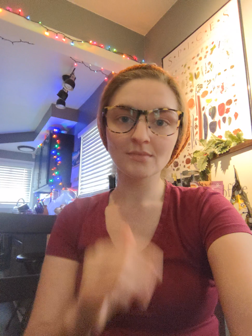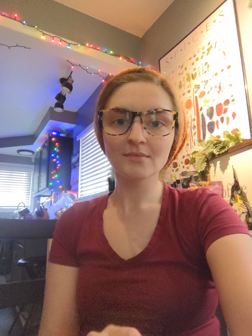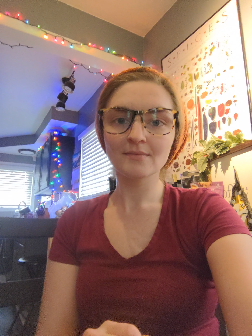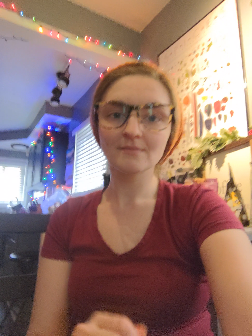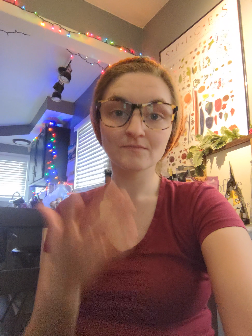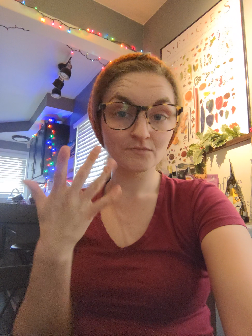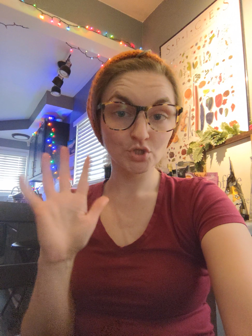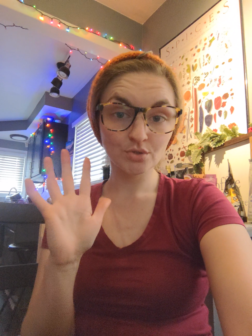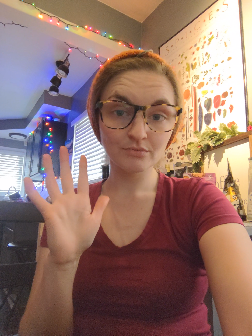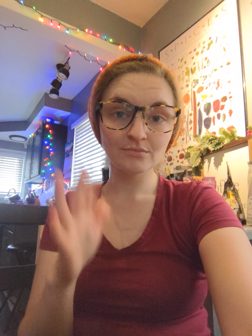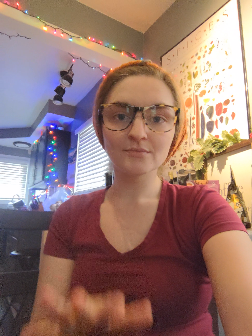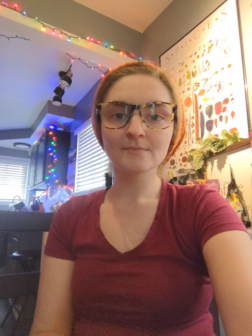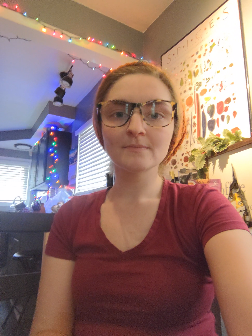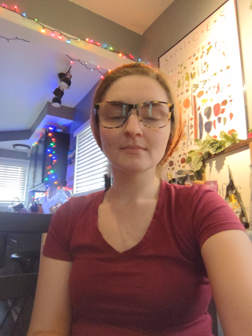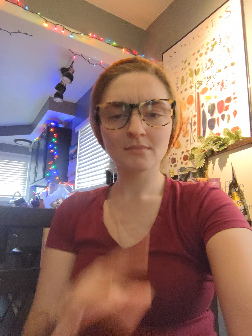finish